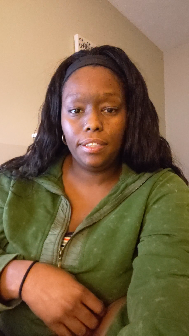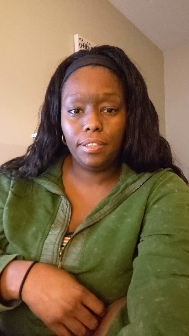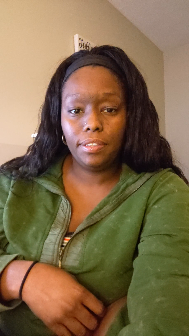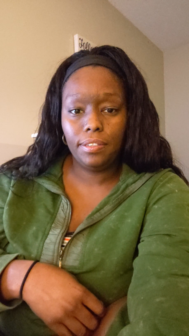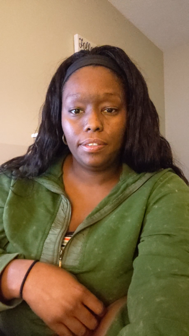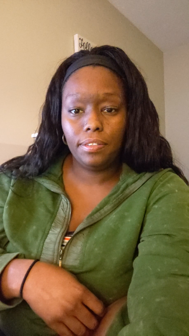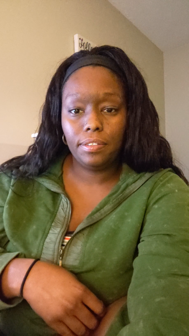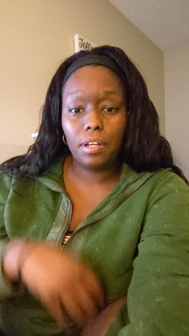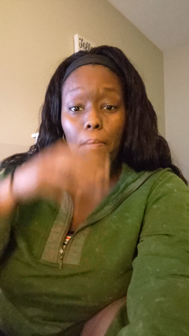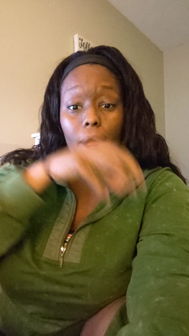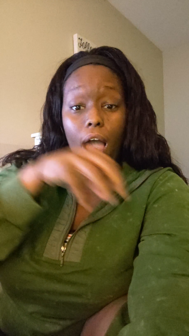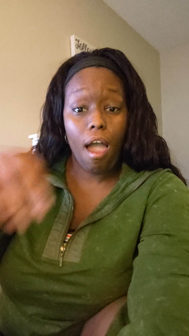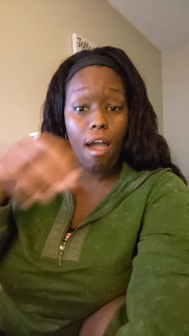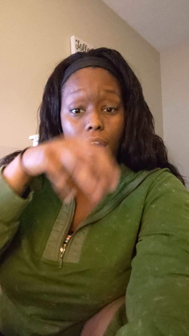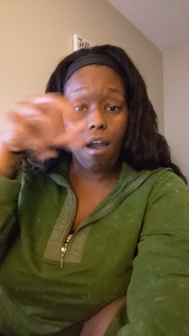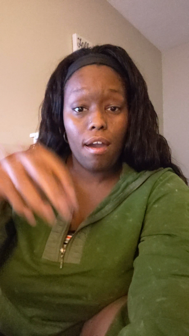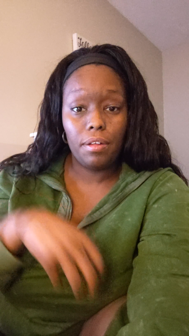block